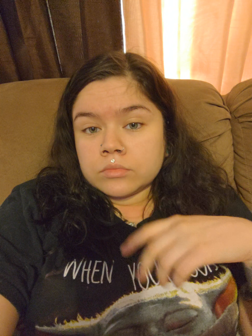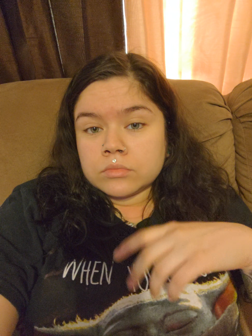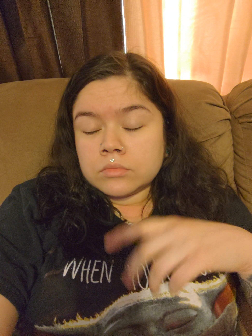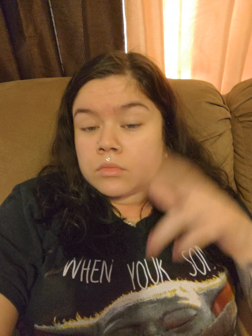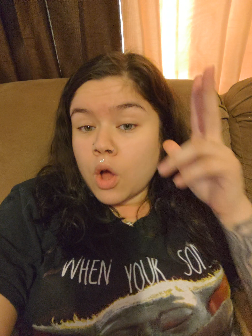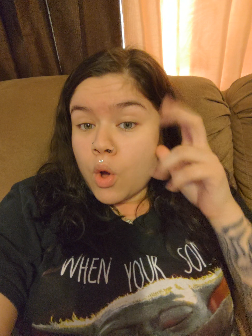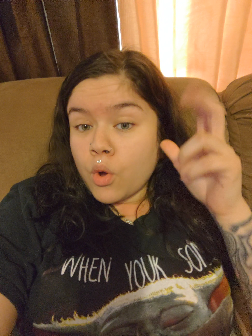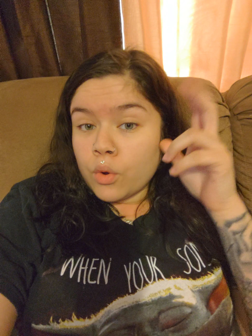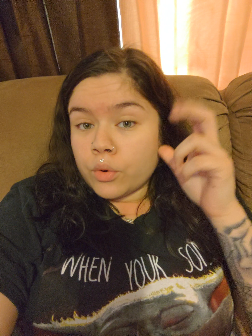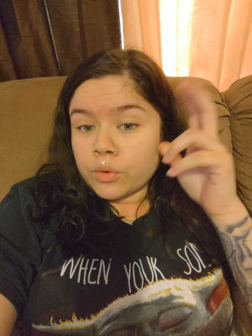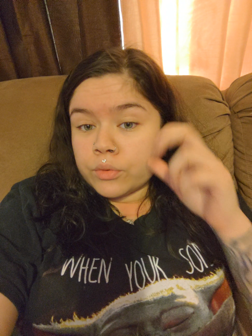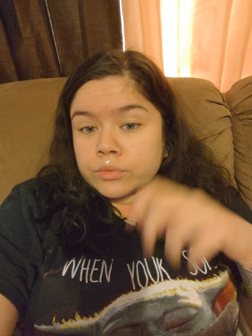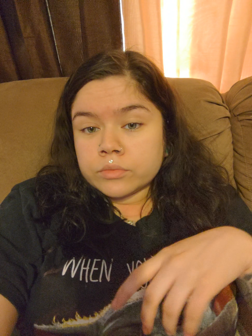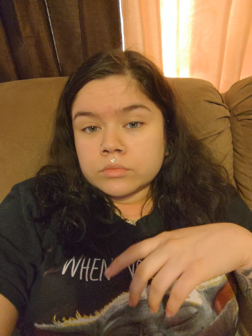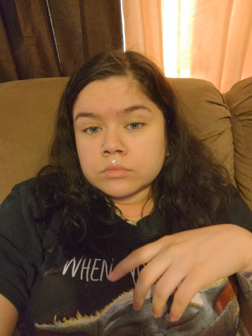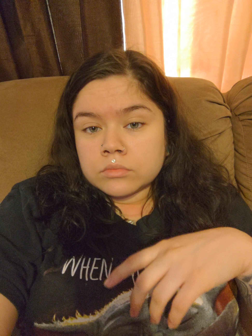hear